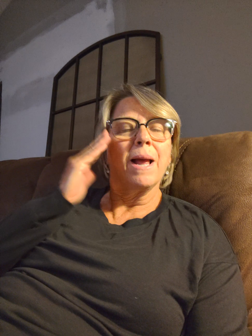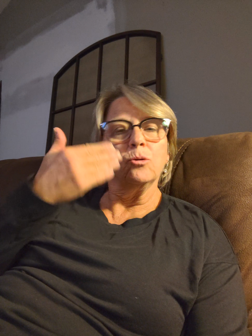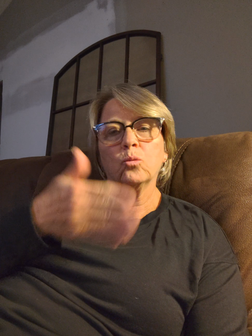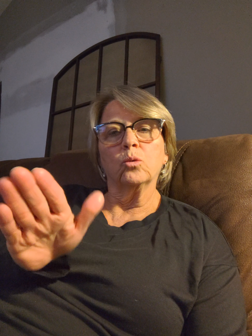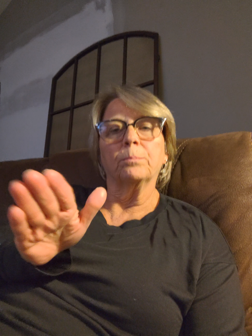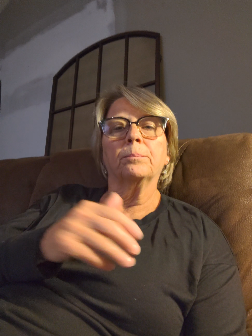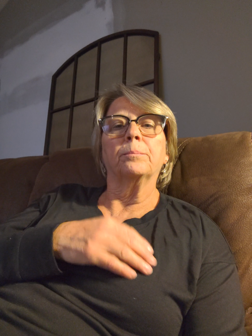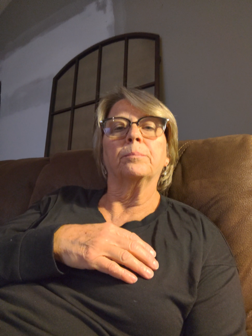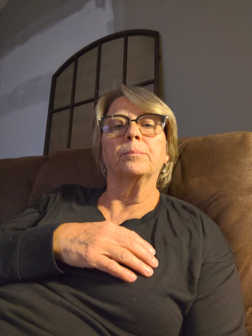bedroom